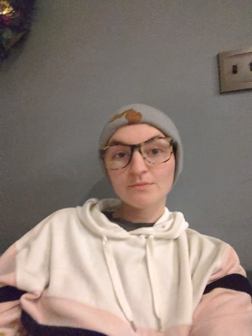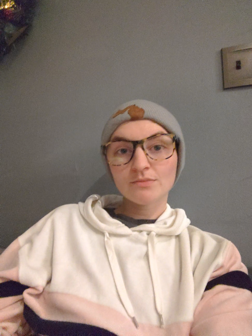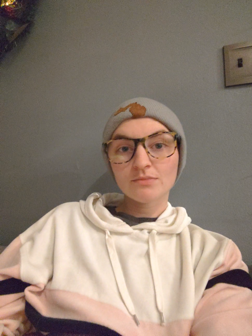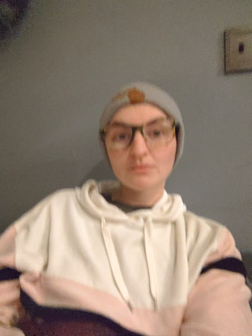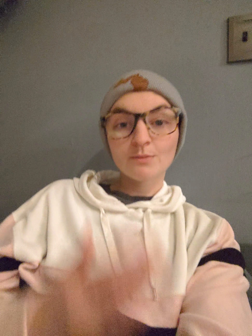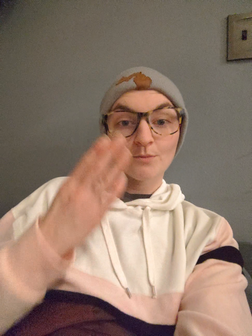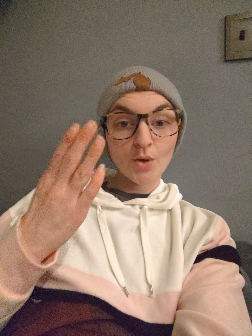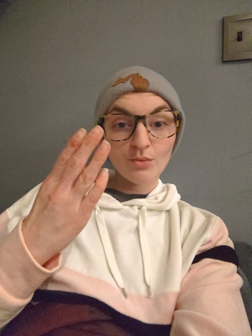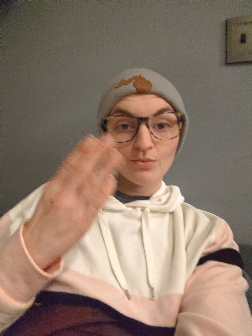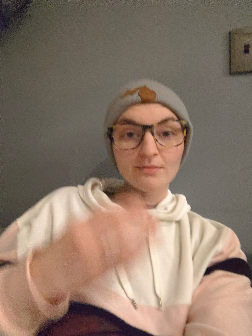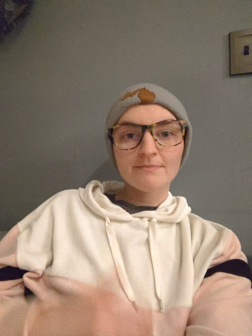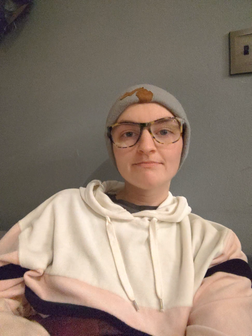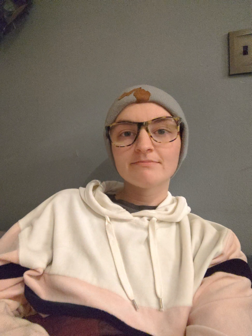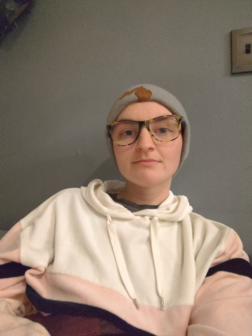morning